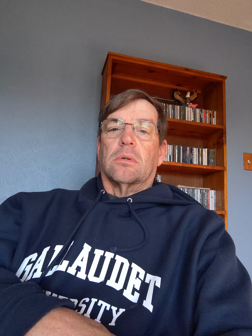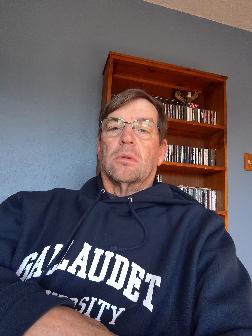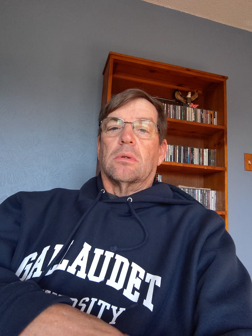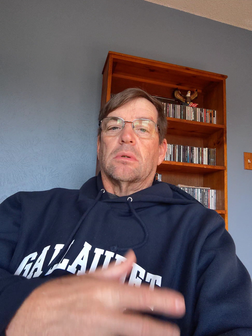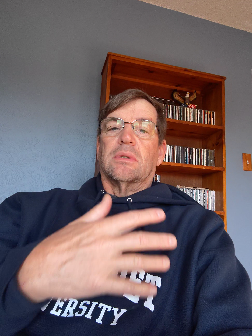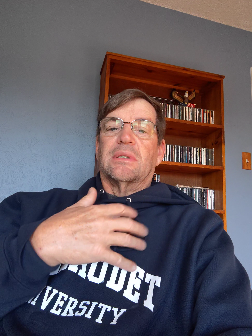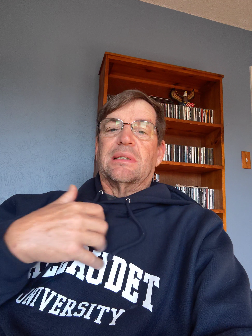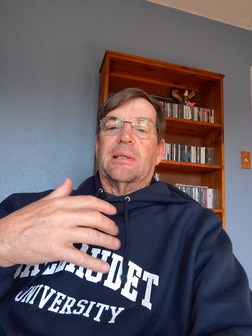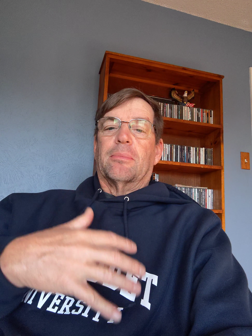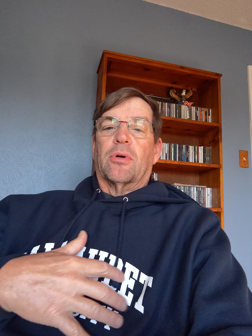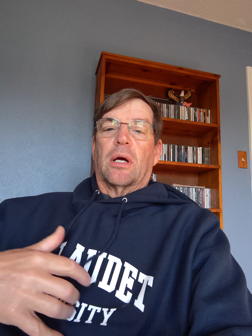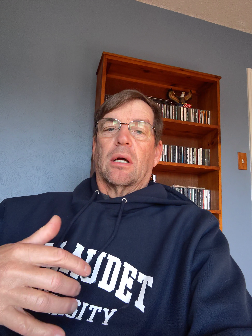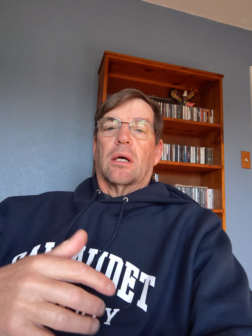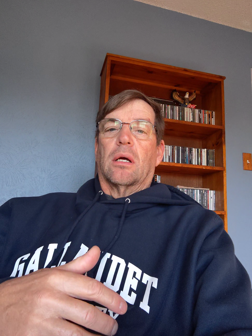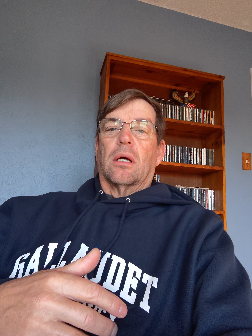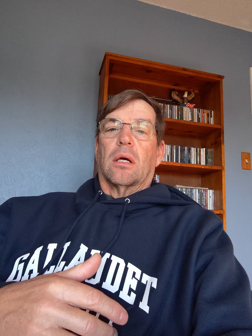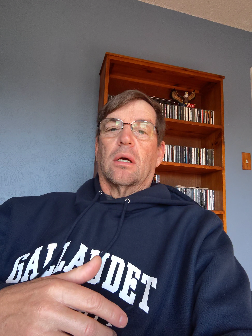zebra